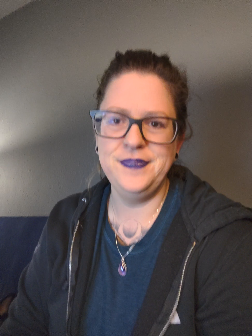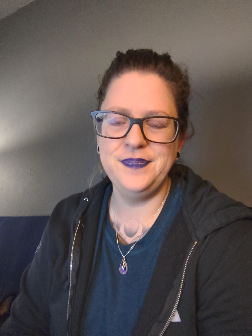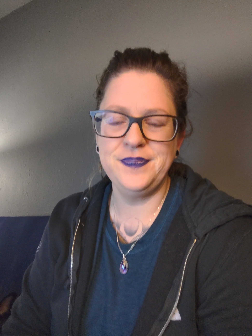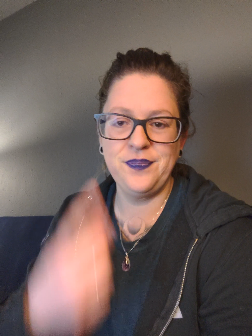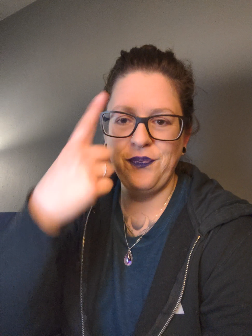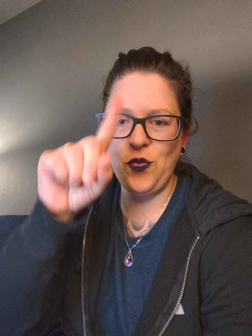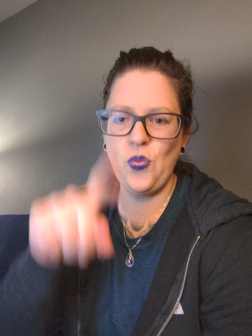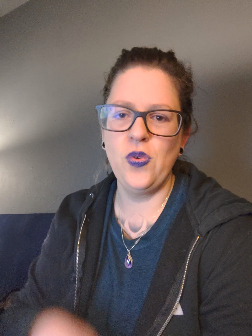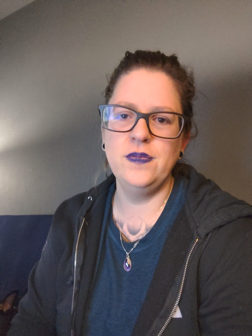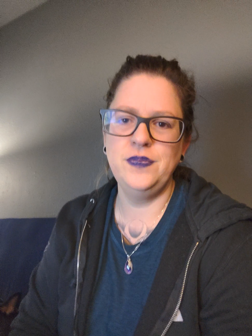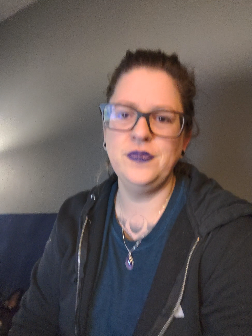for